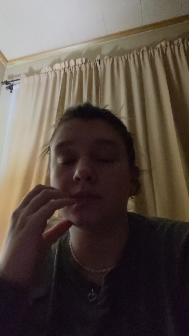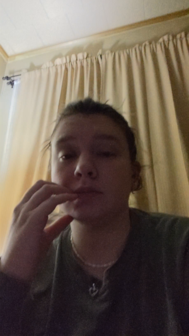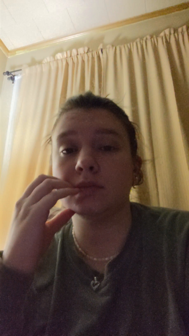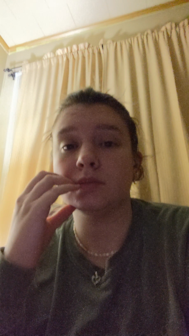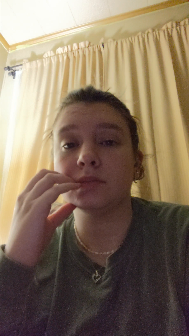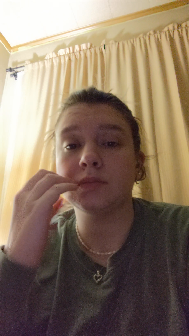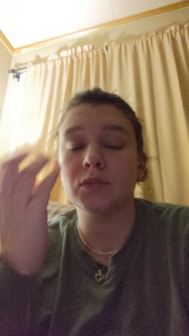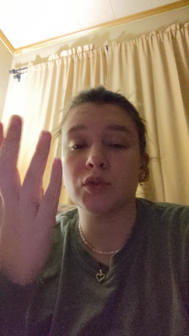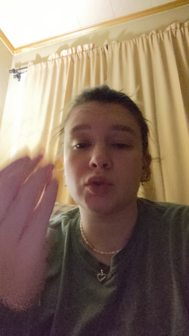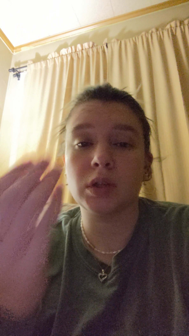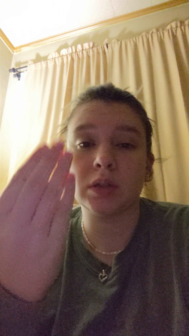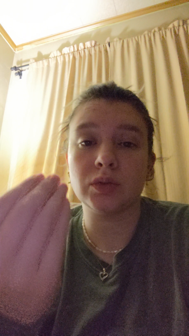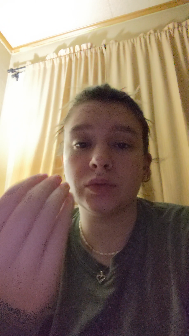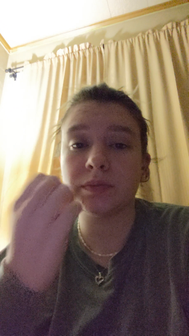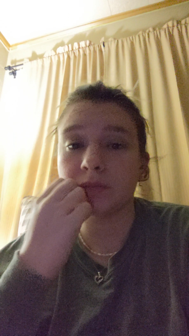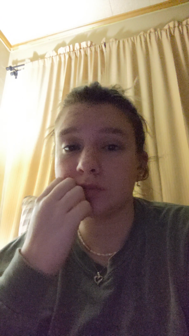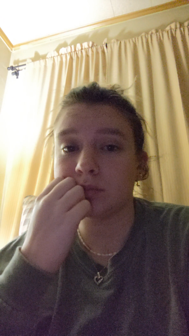gentle